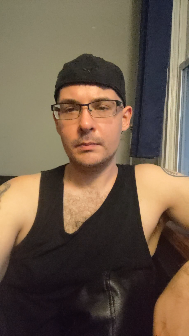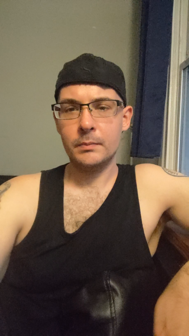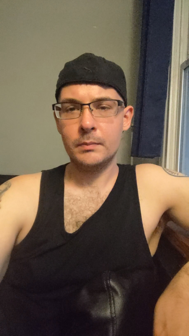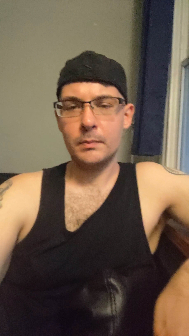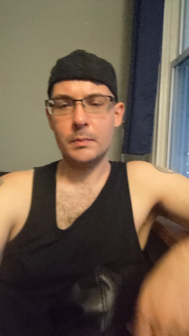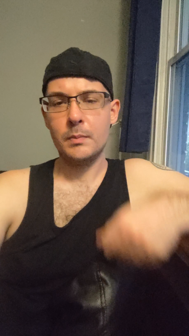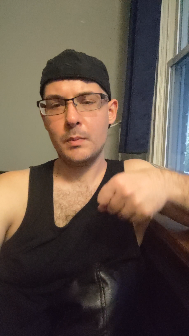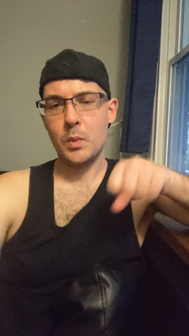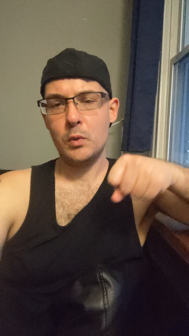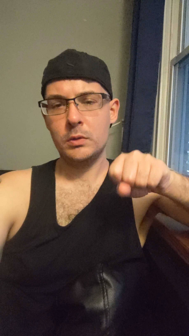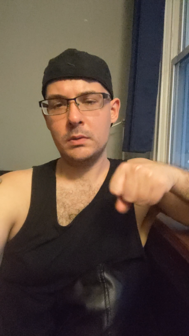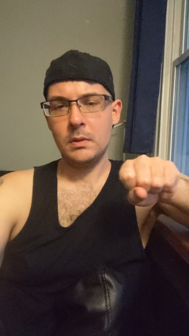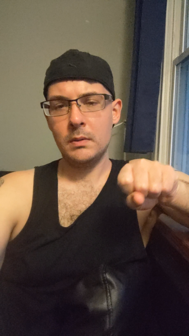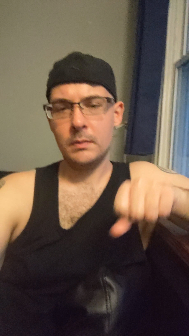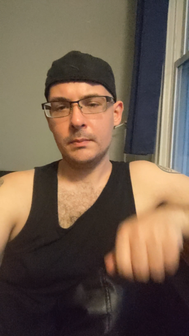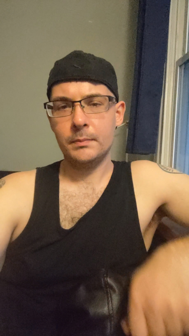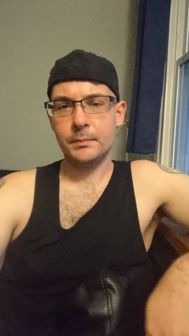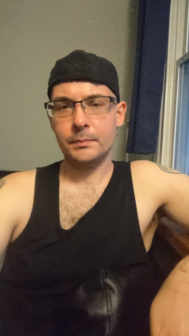motorcycle